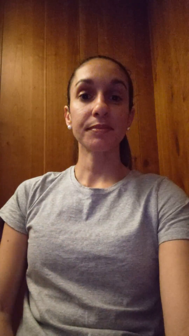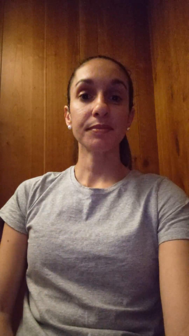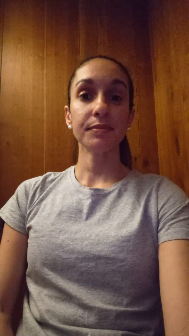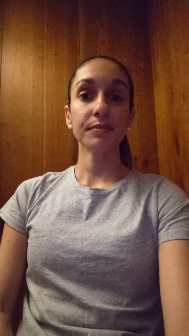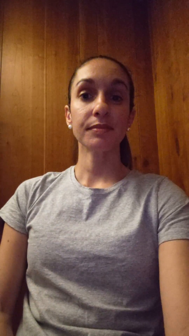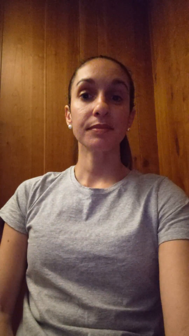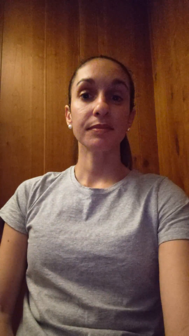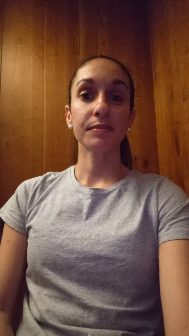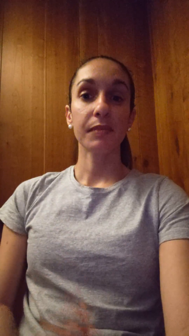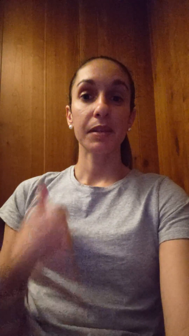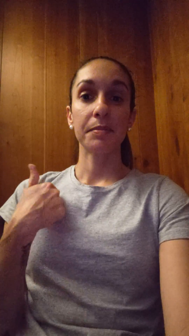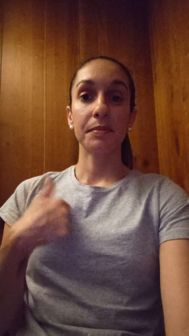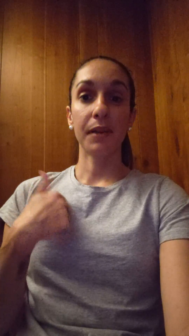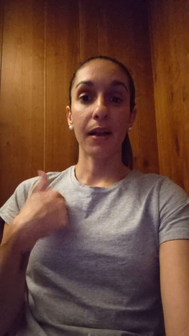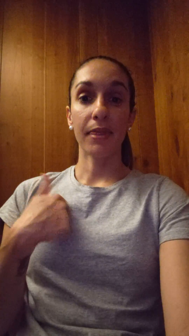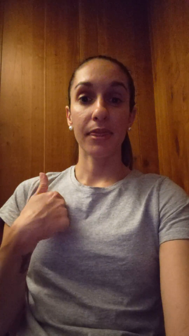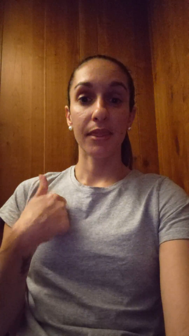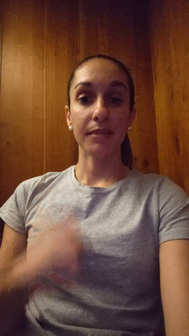bathtub